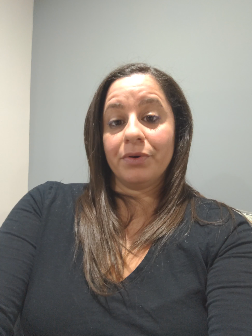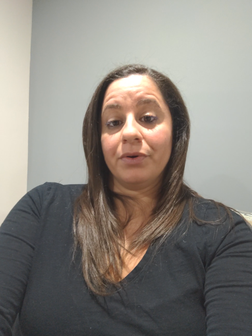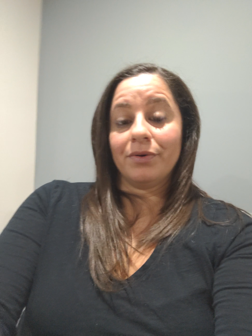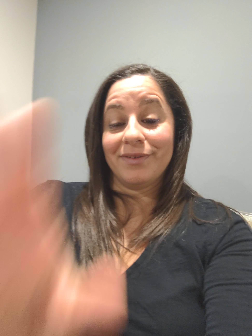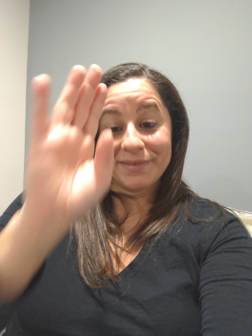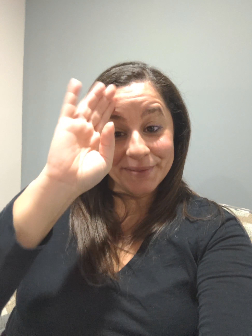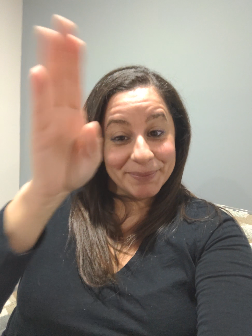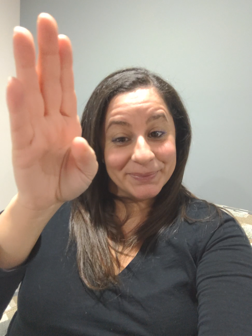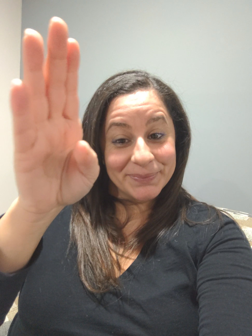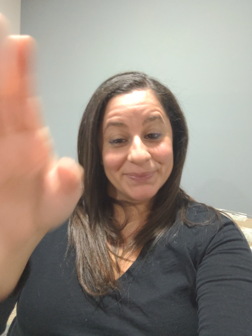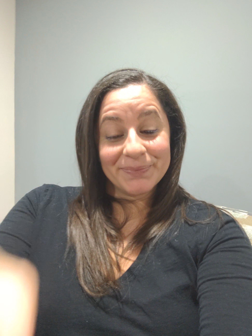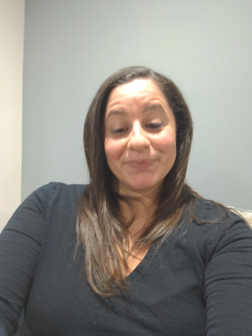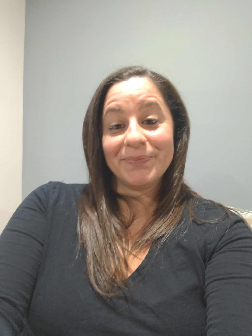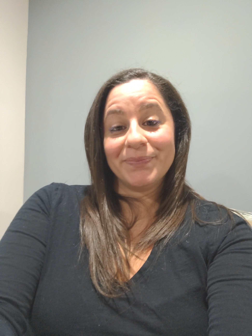hello